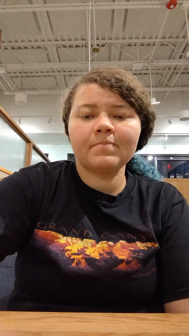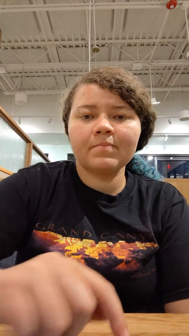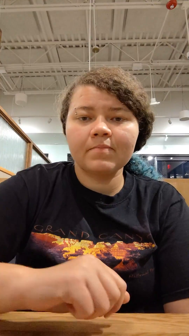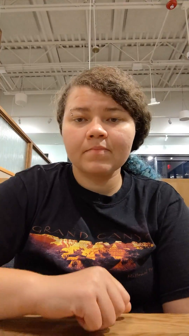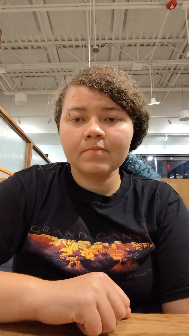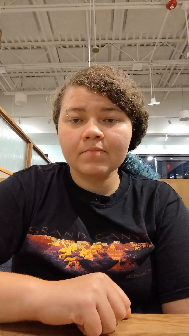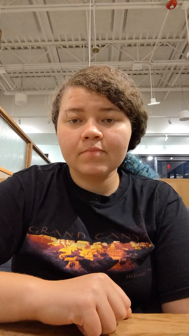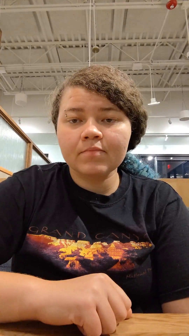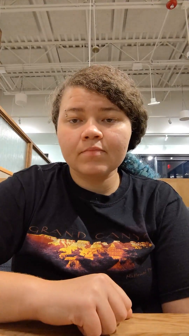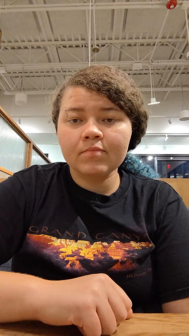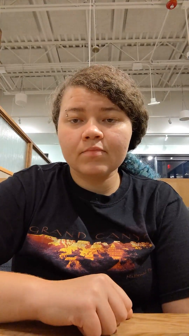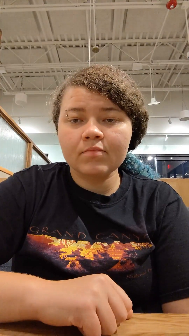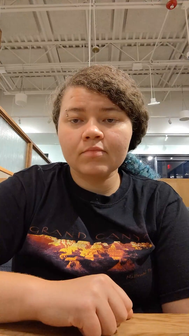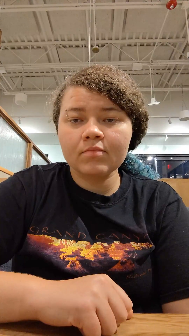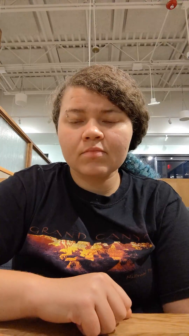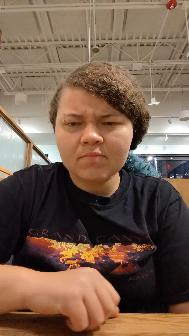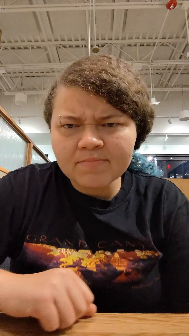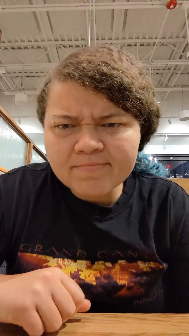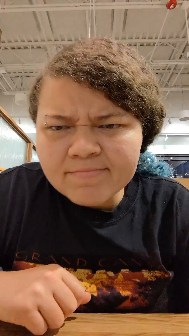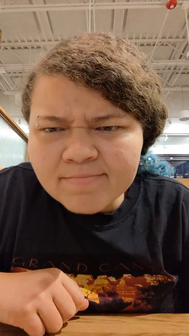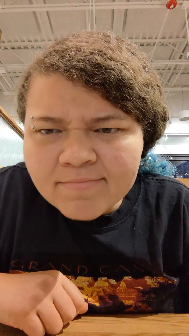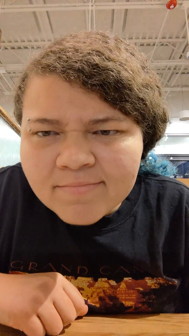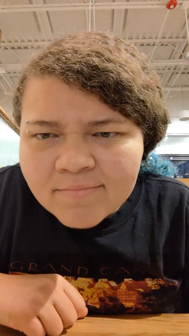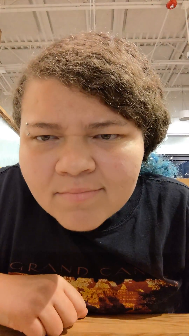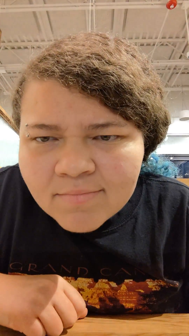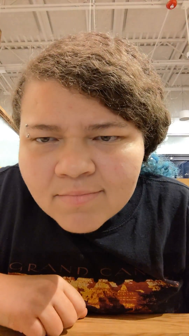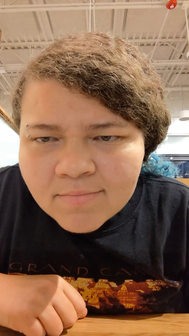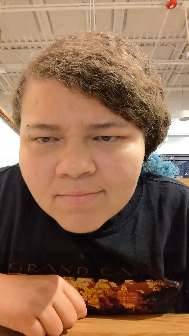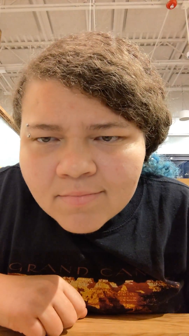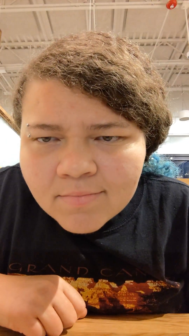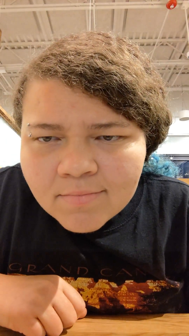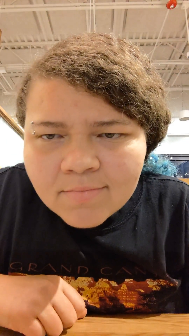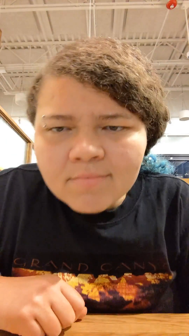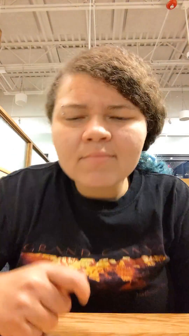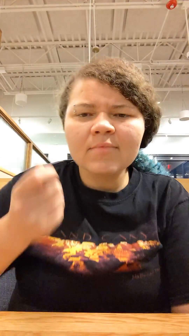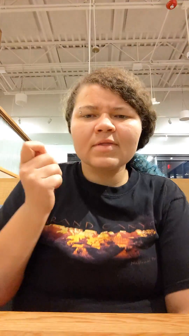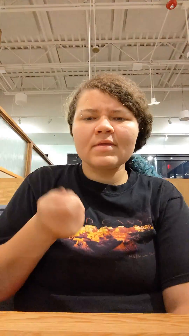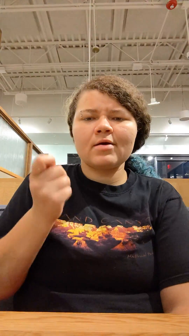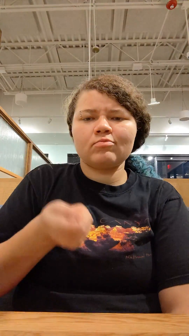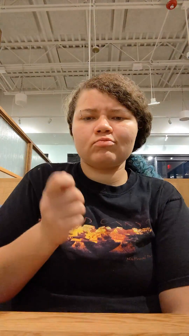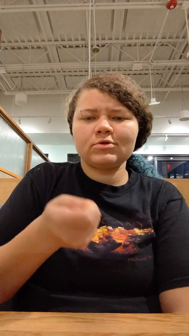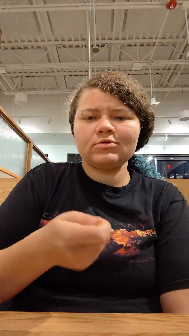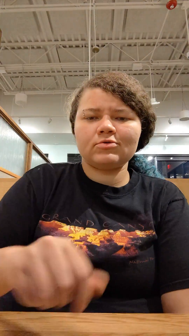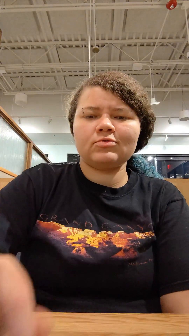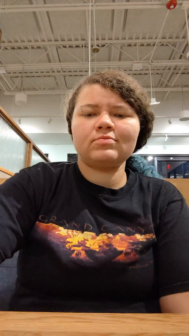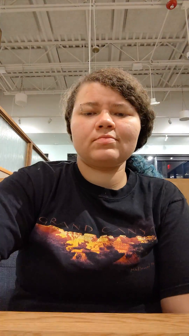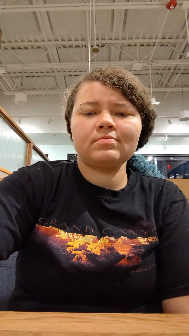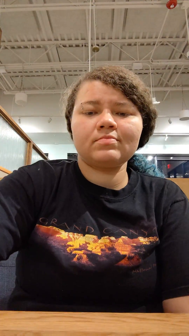cart